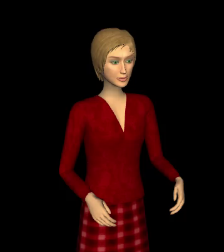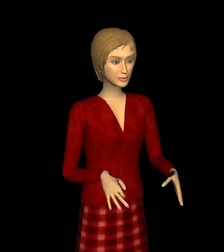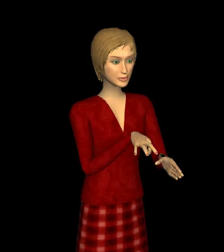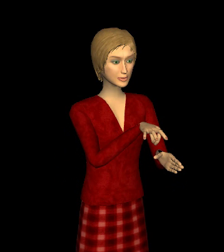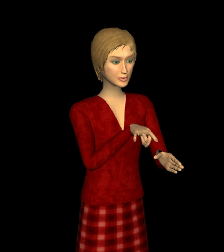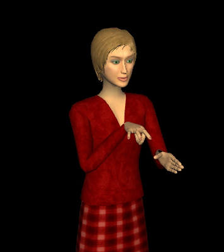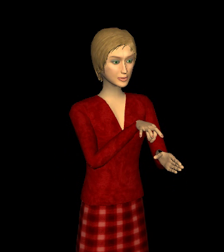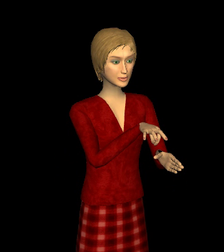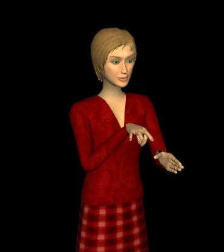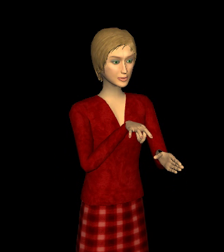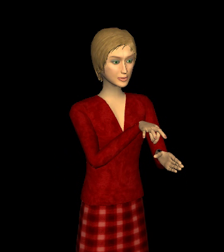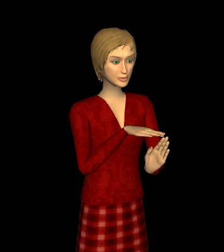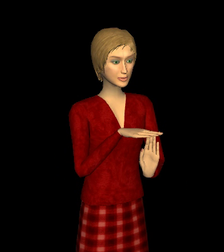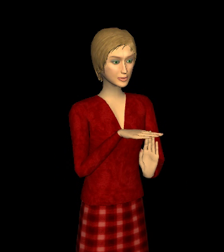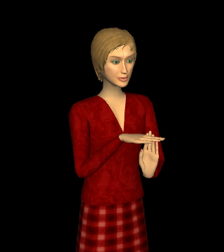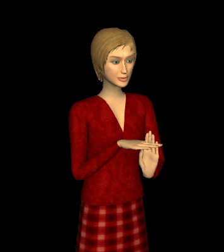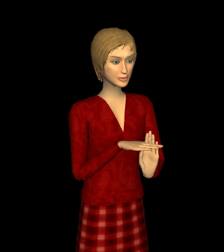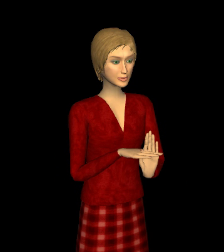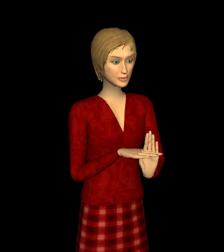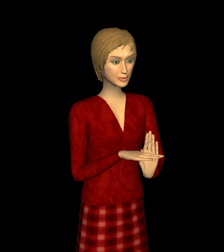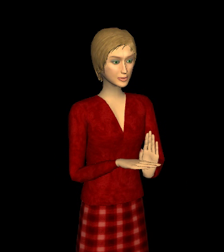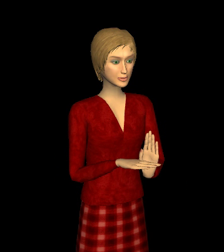وصفة